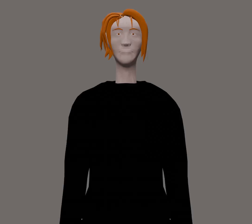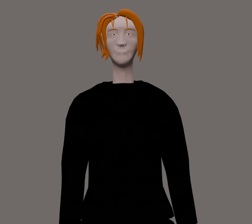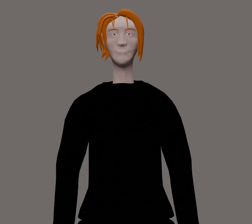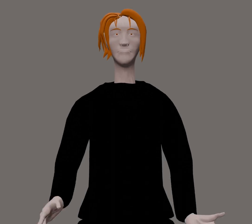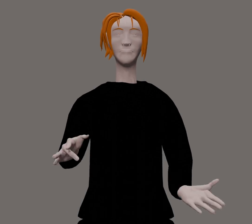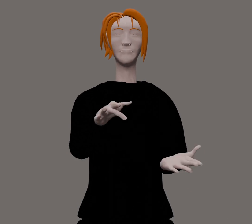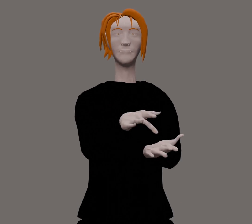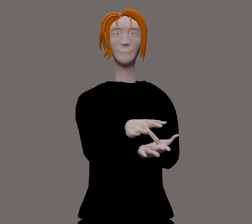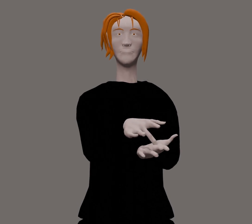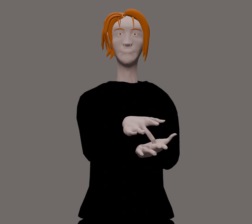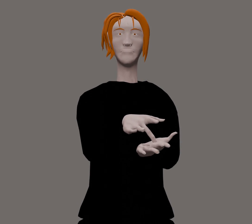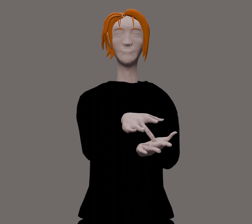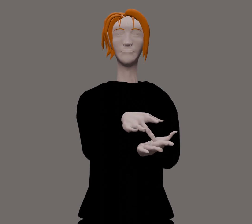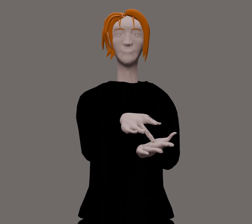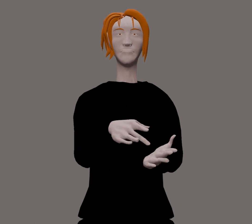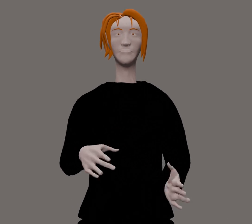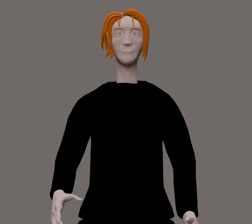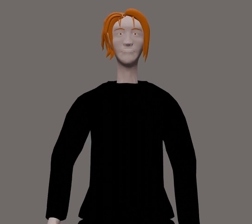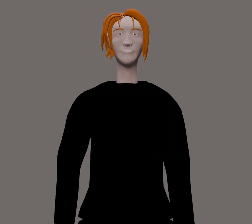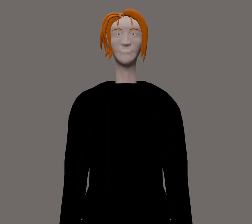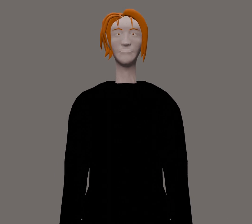Battery